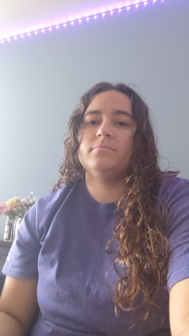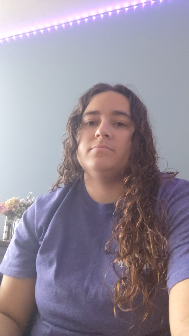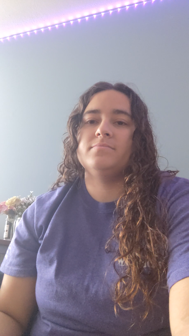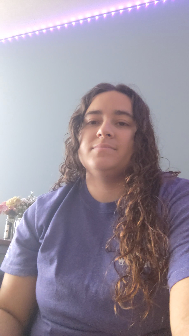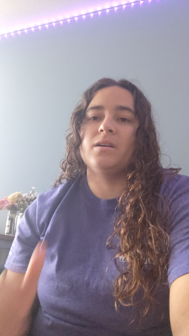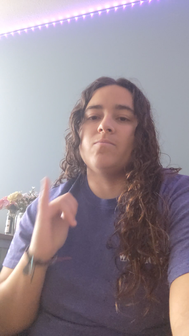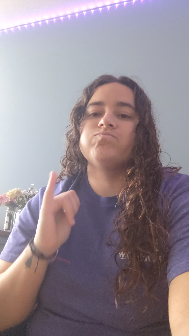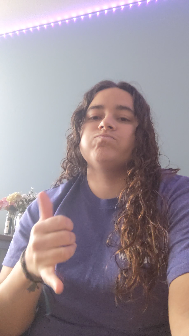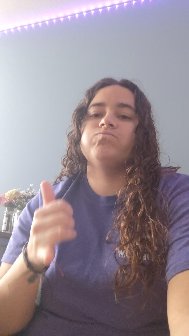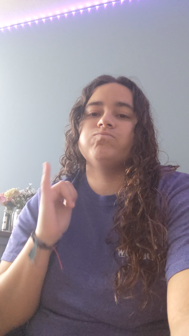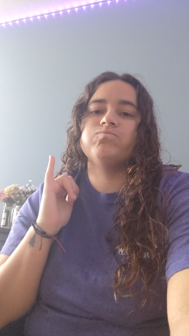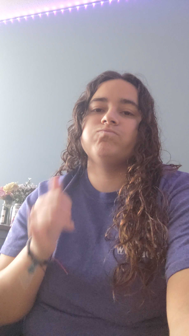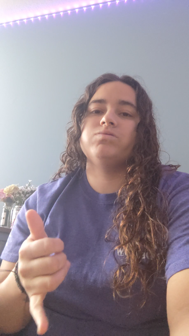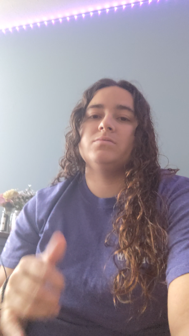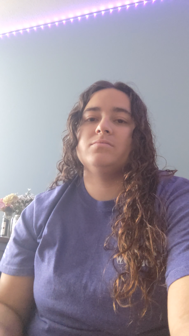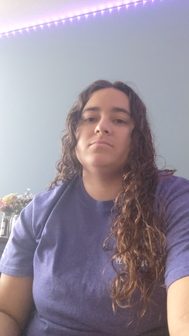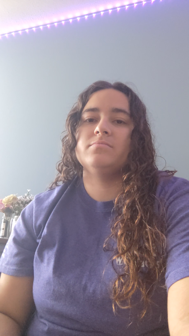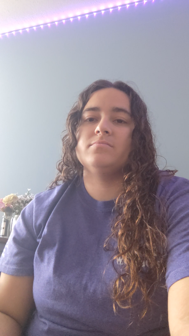rocking chair